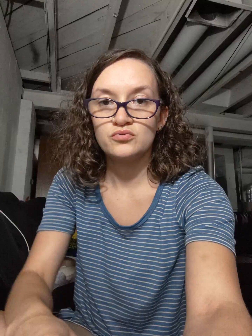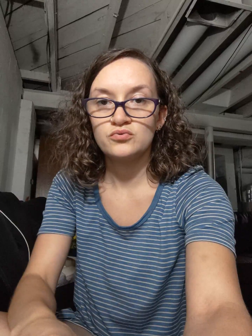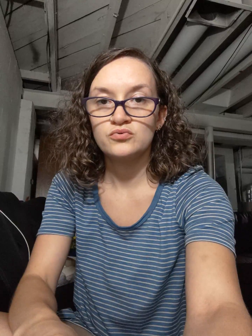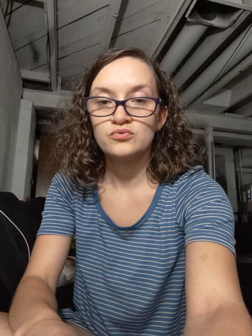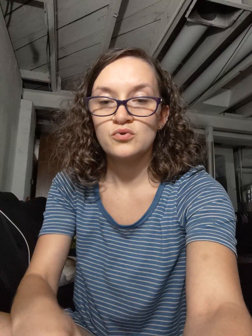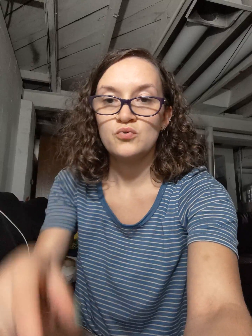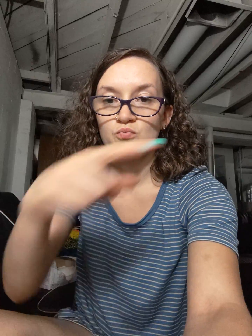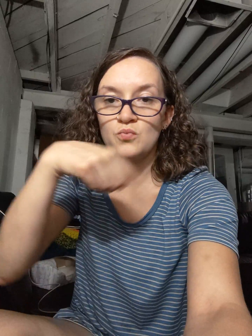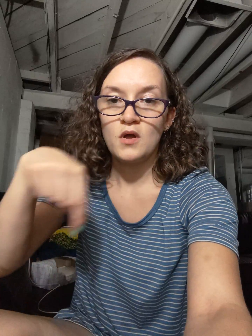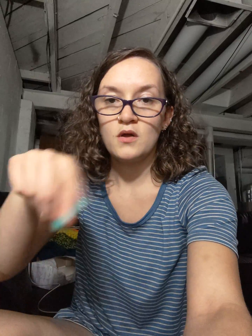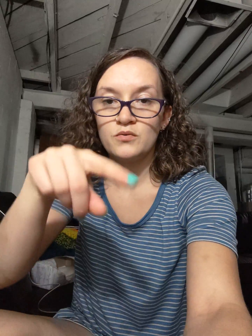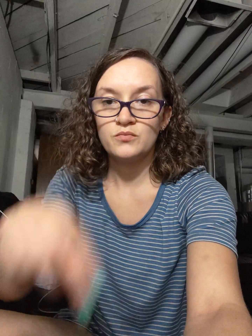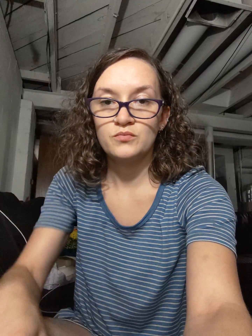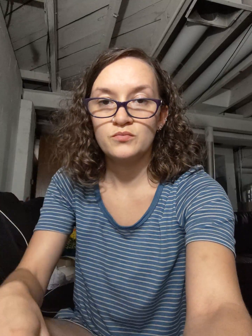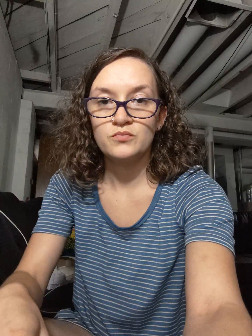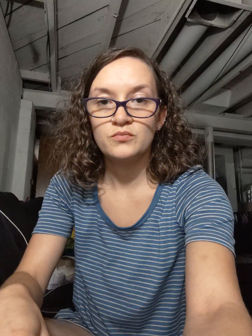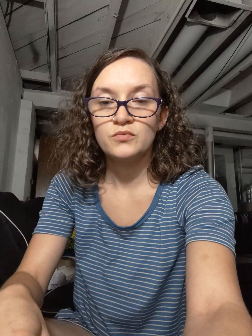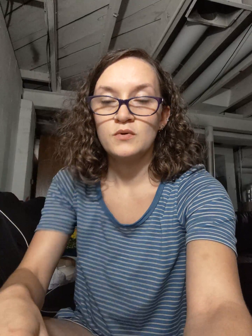around